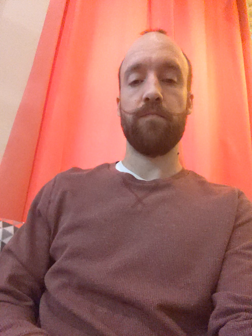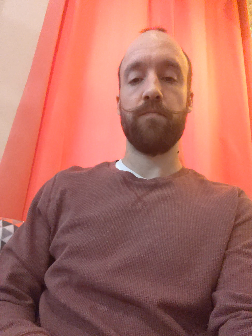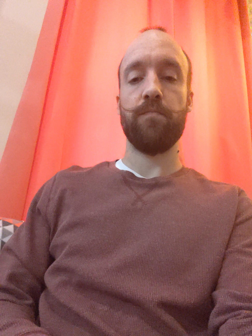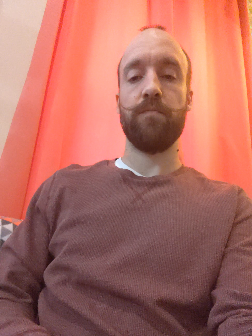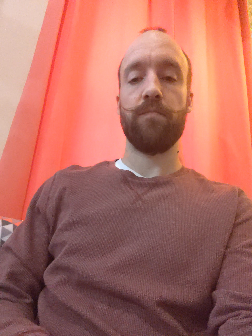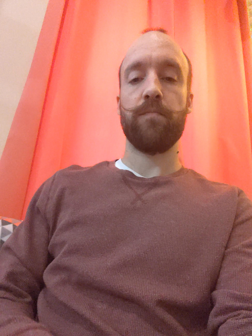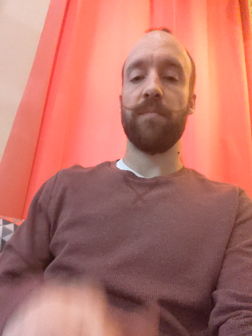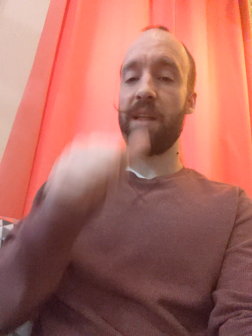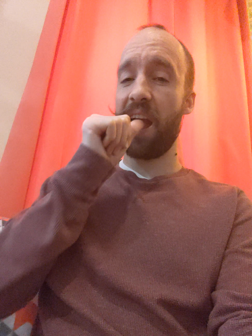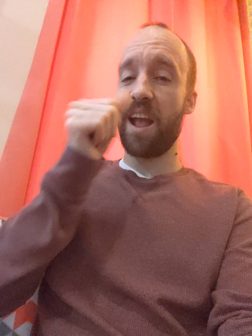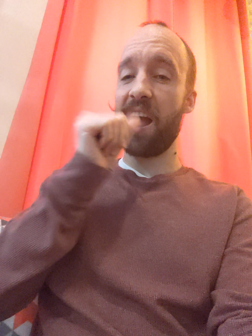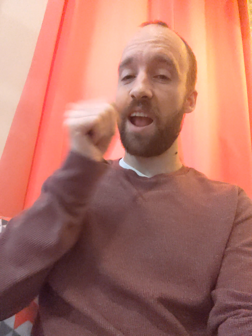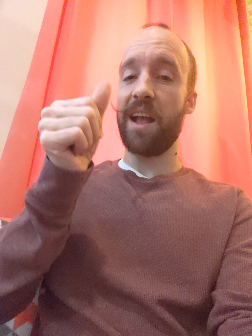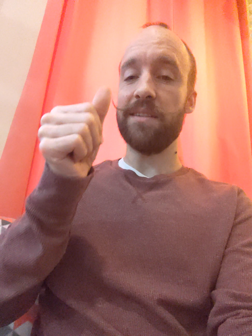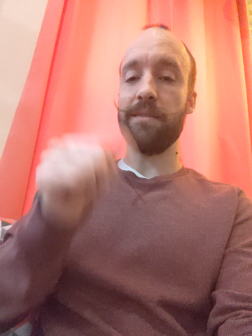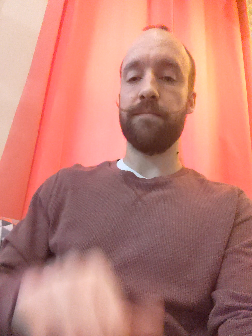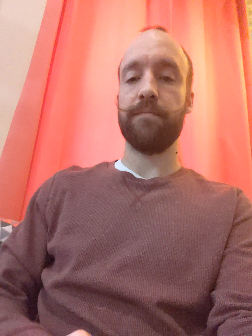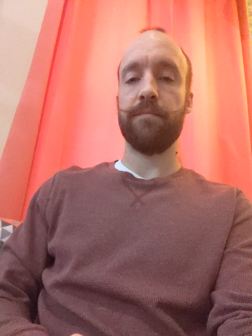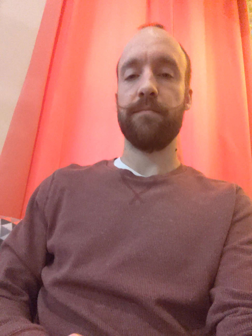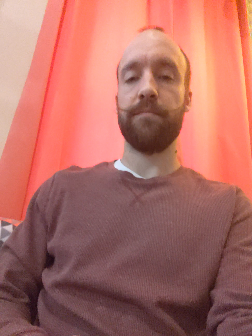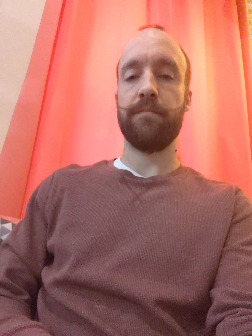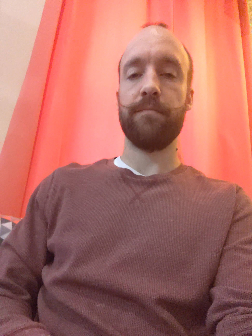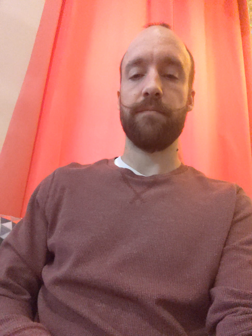nuts